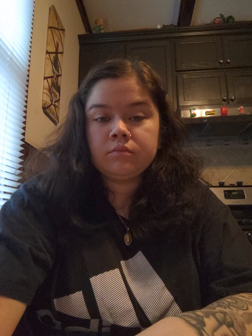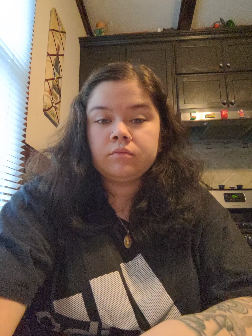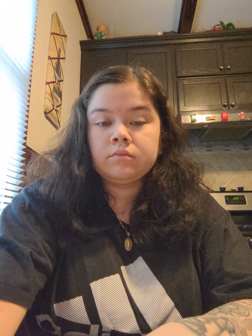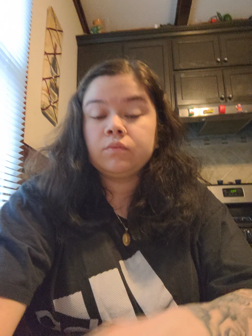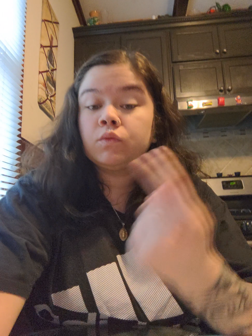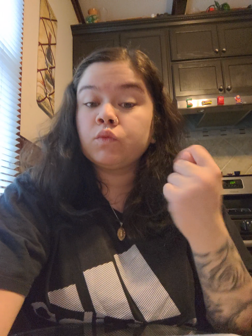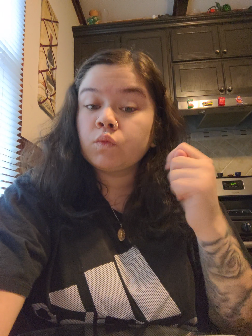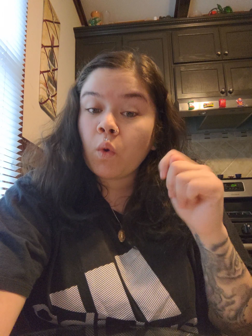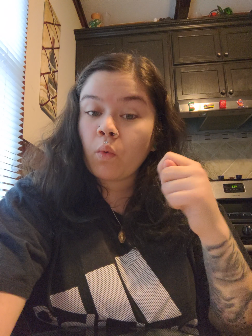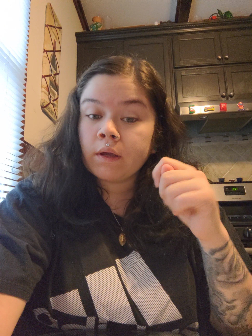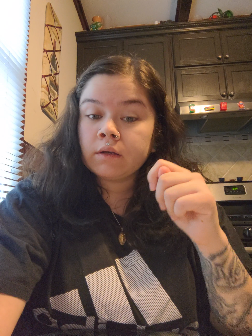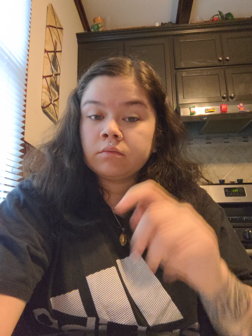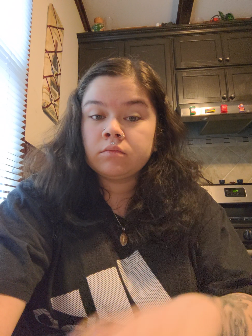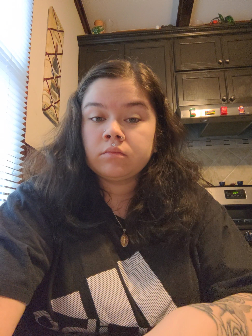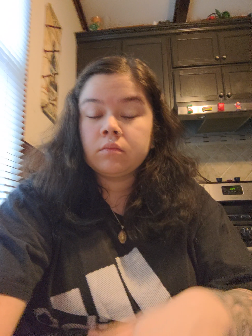toy